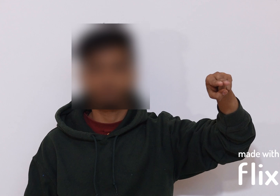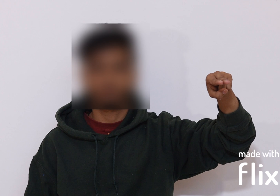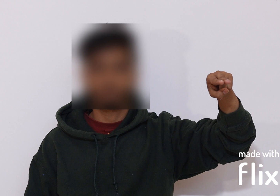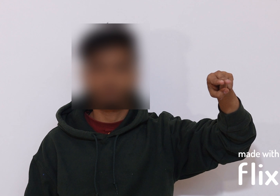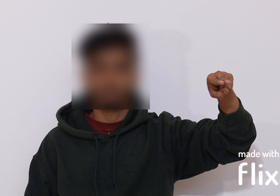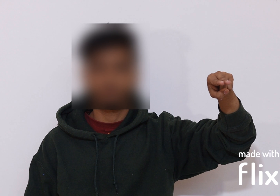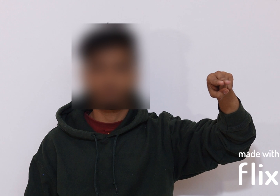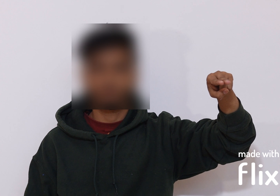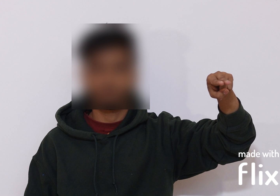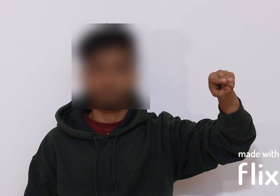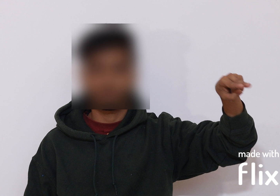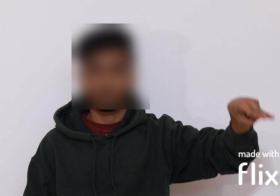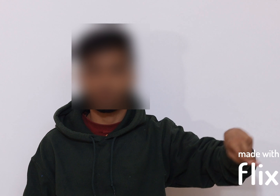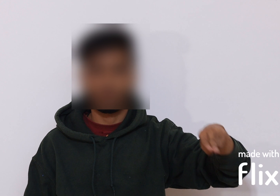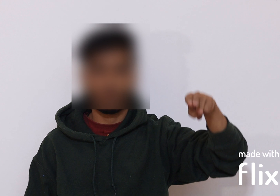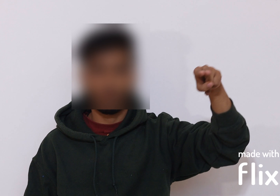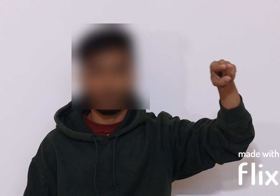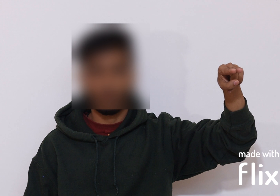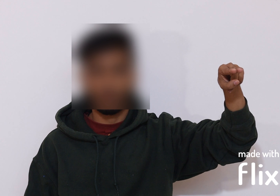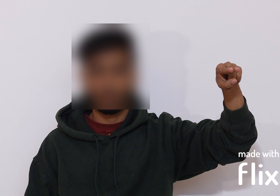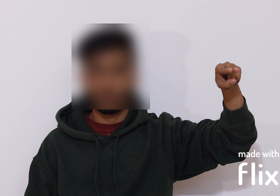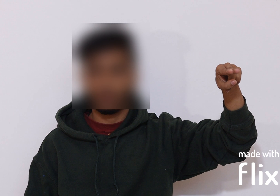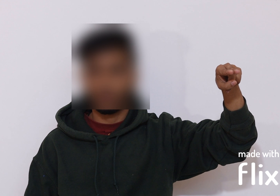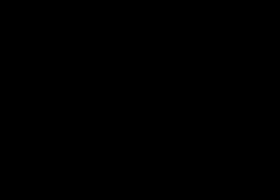ہ